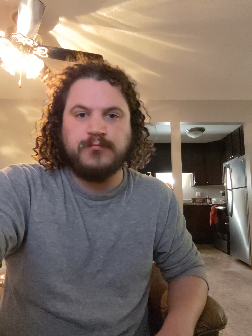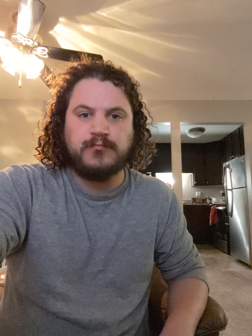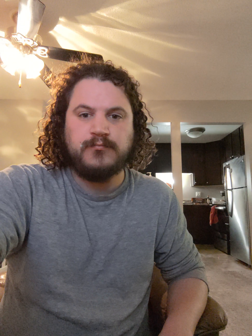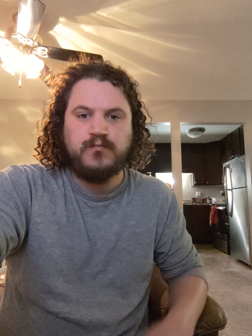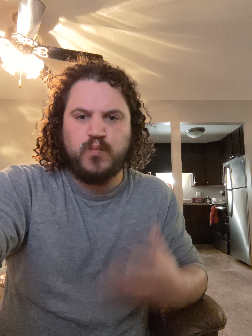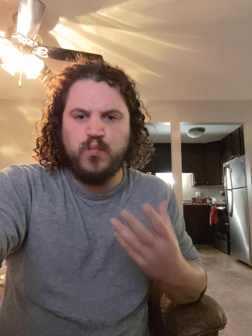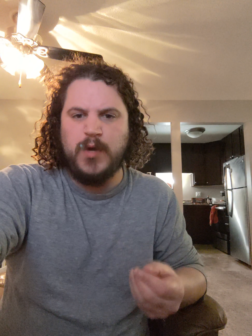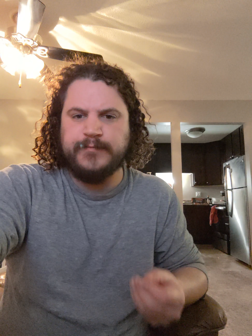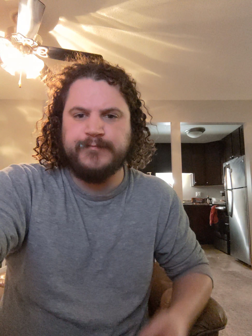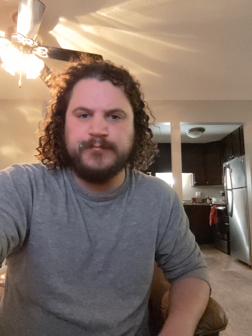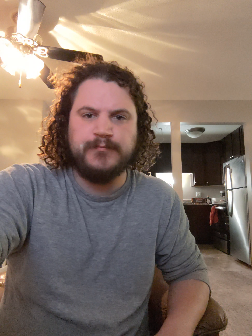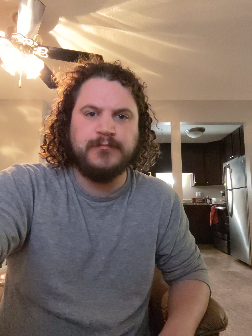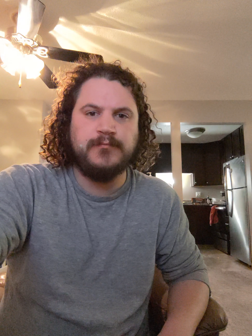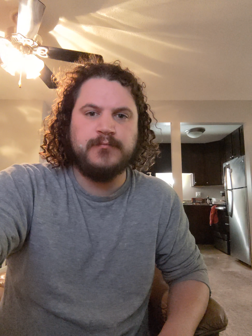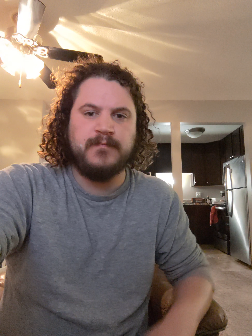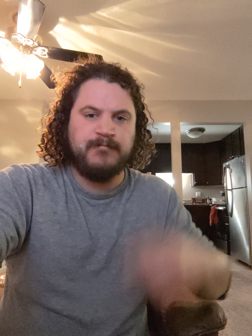wet